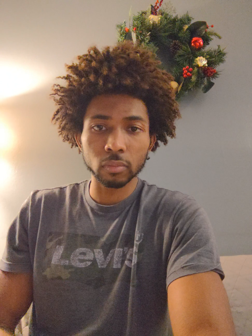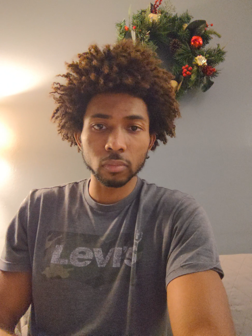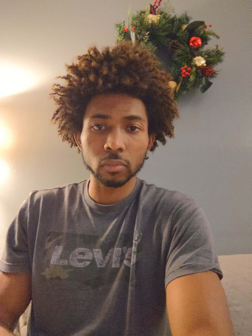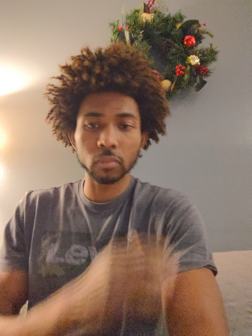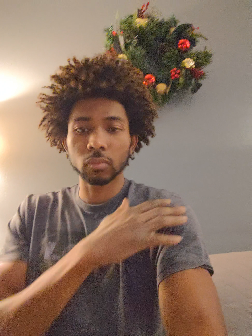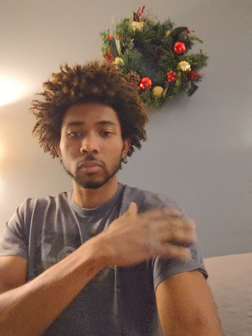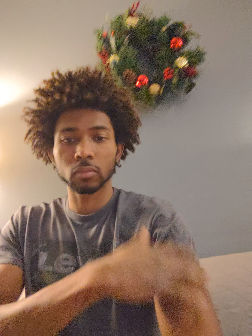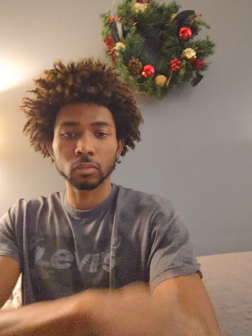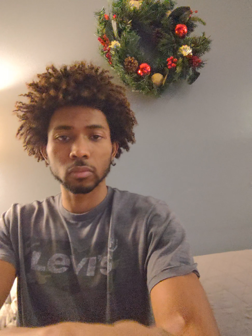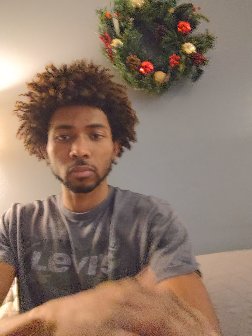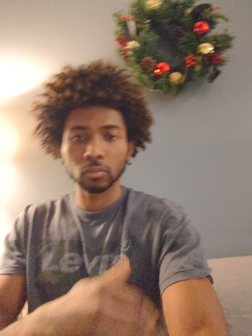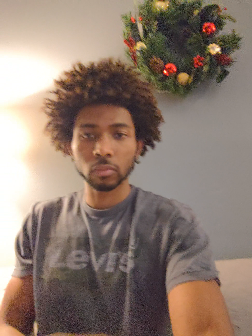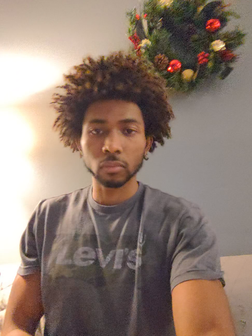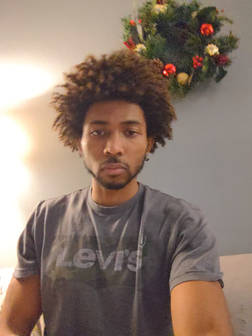arm